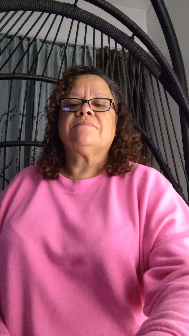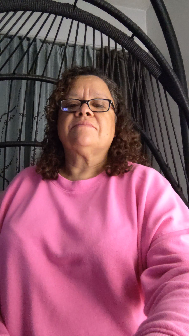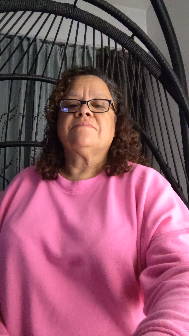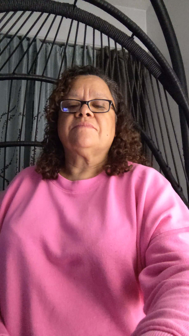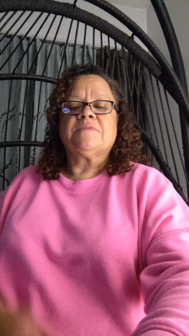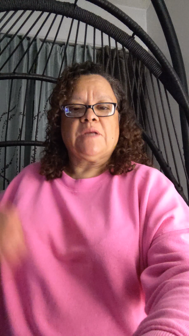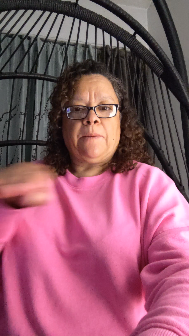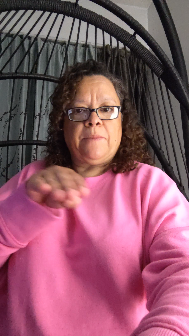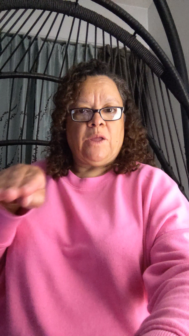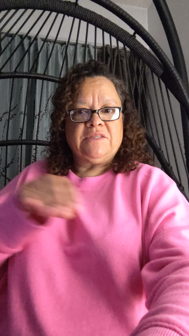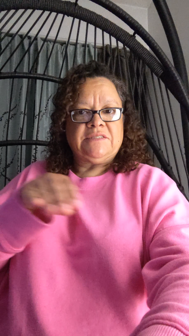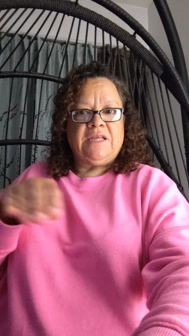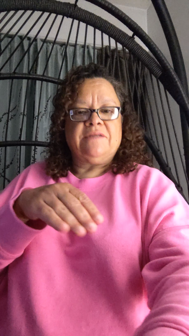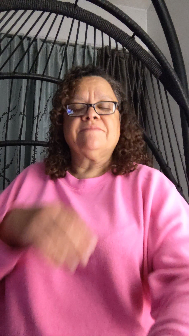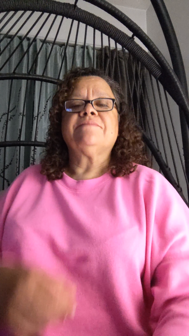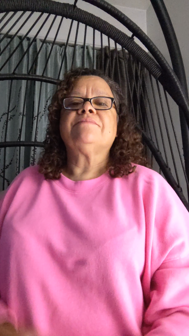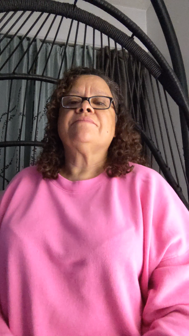boots